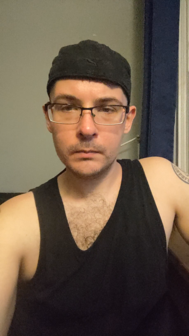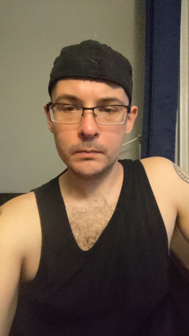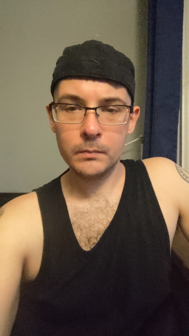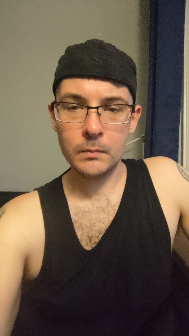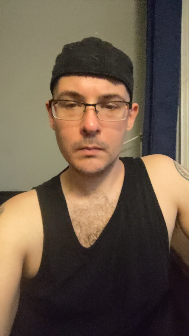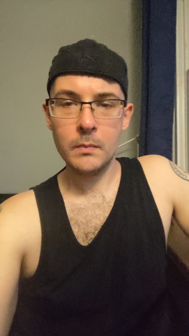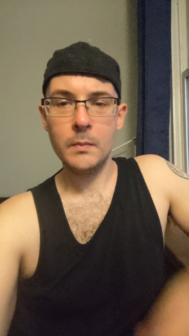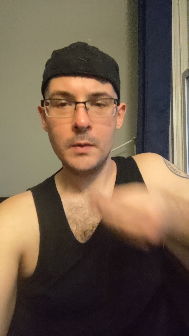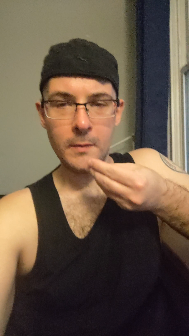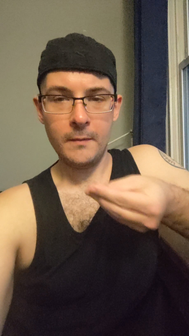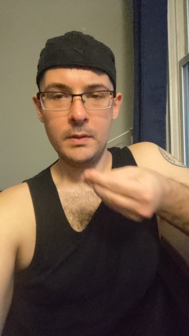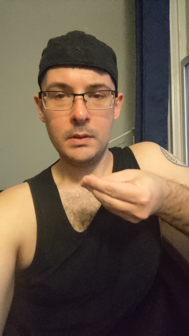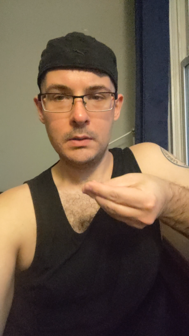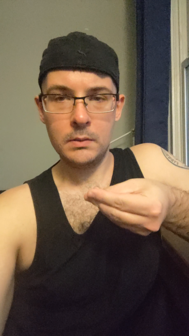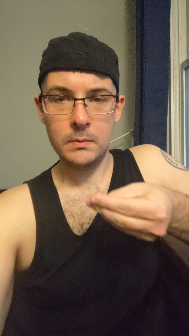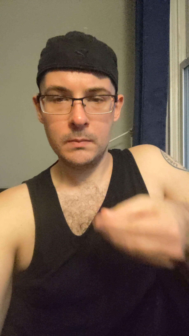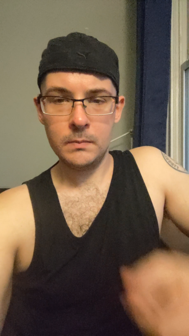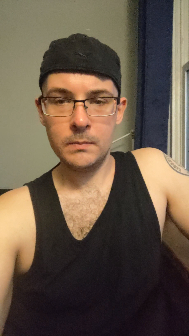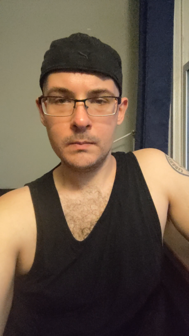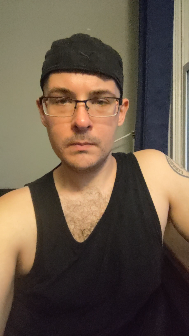feed